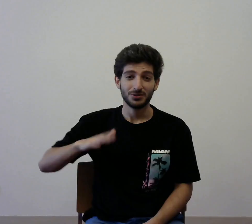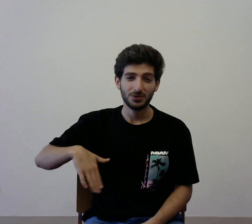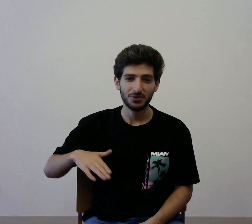sonra